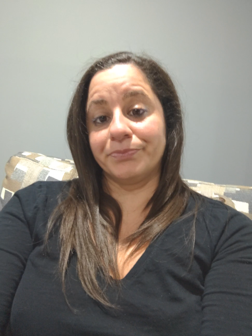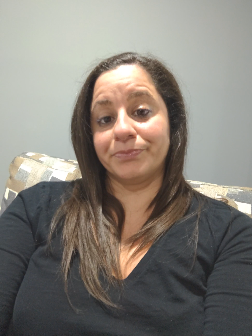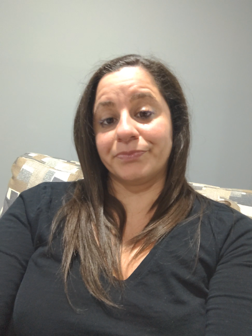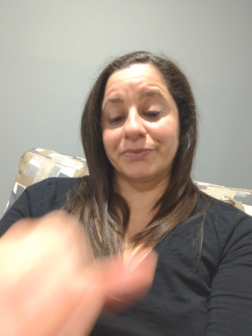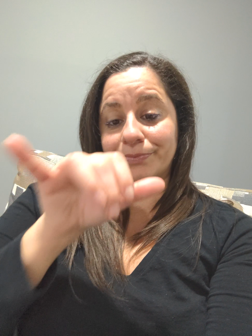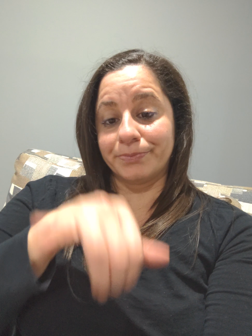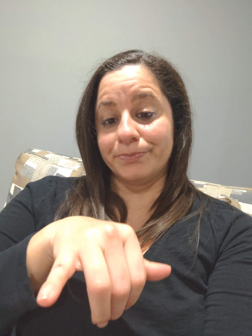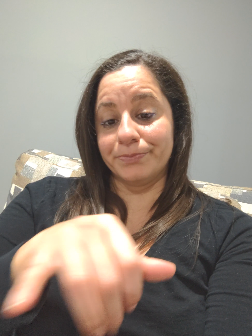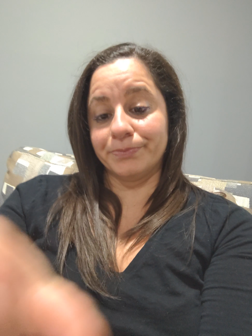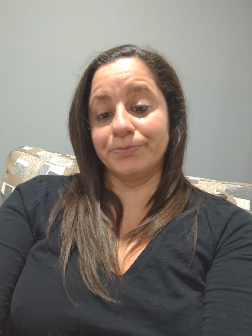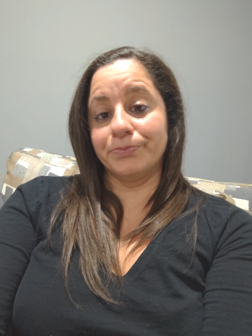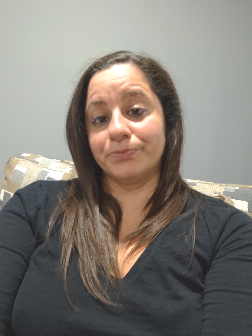stay